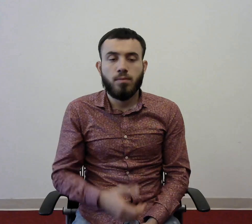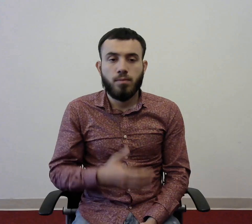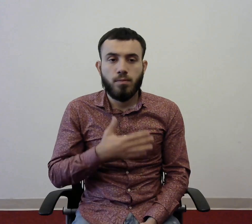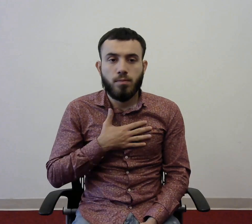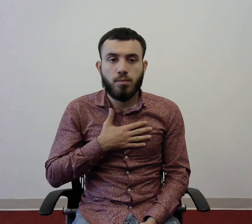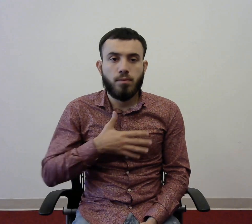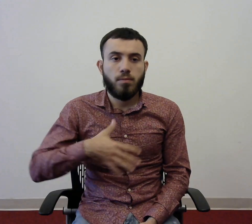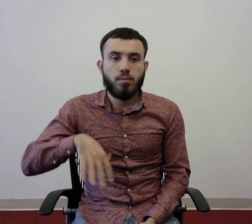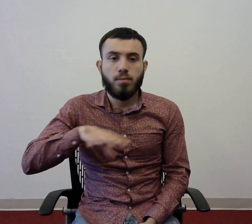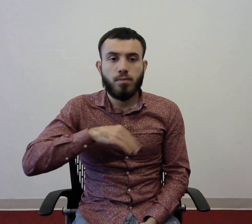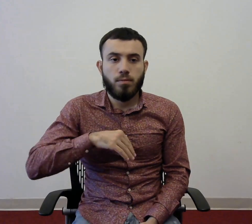biz